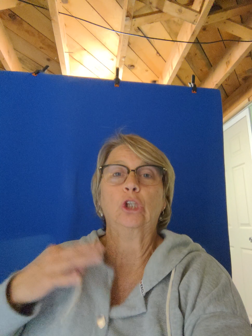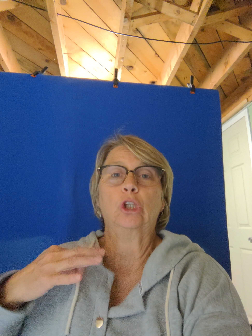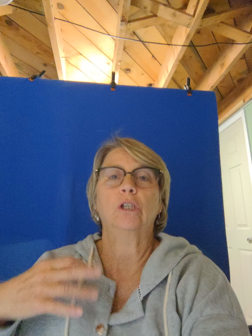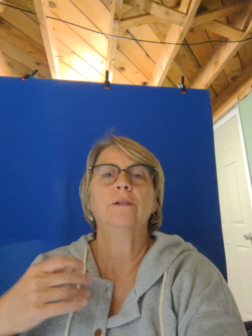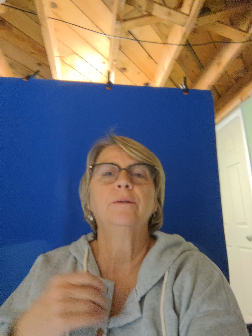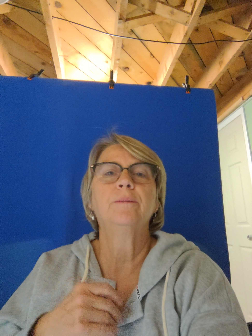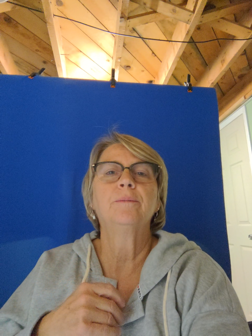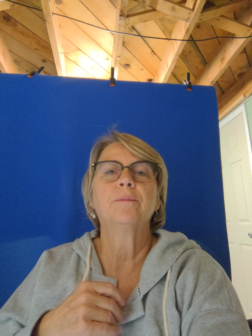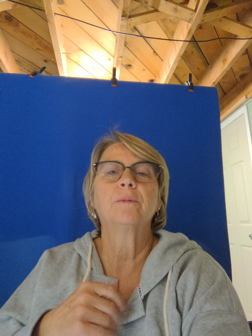shirt